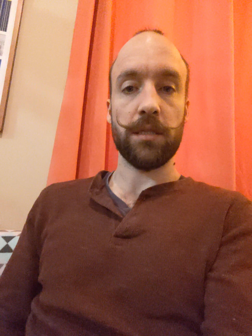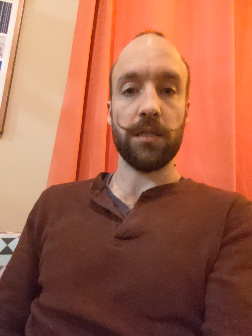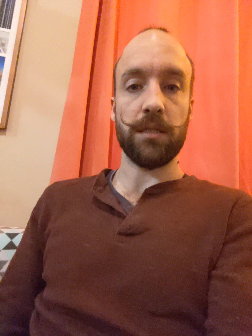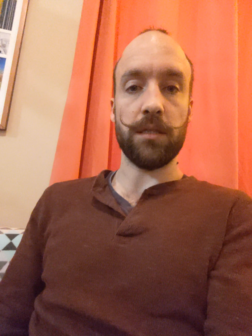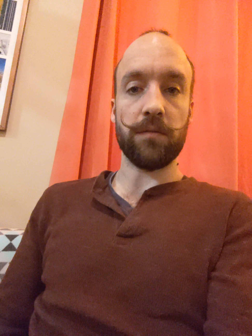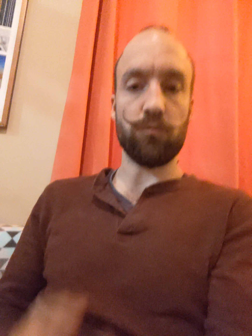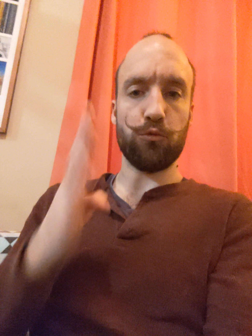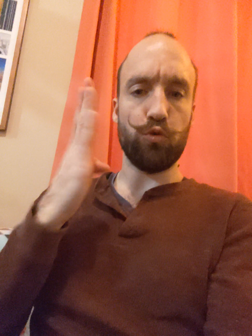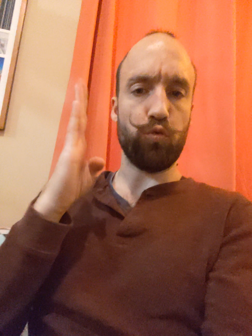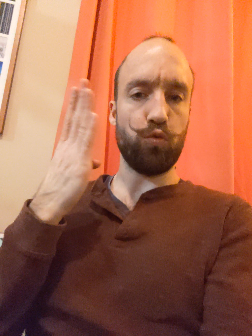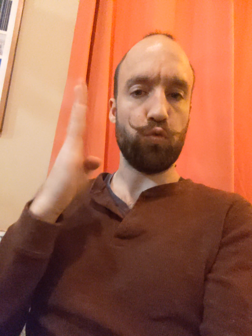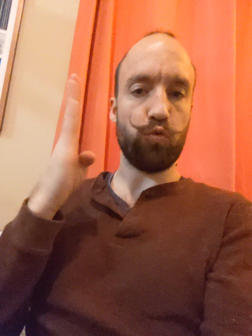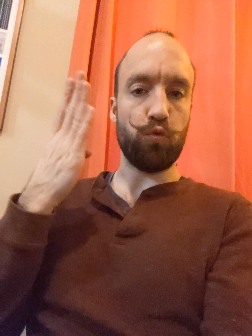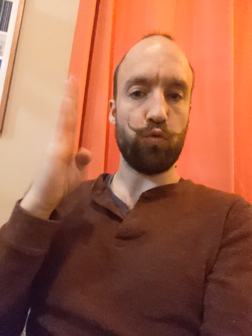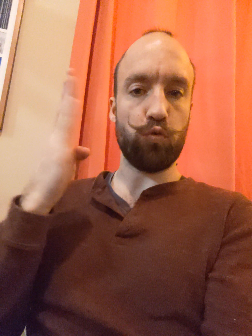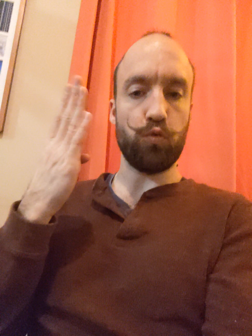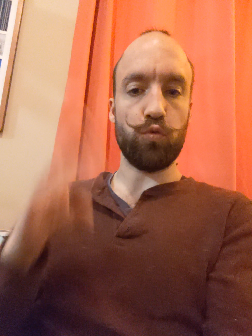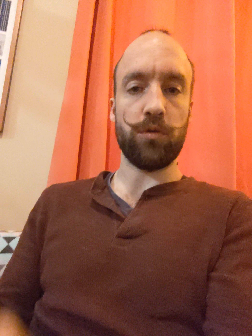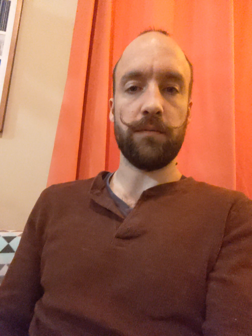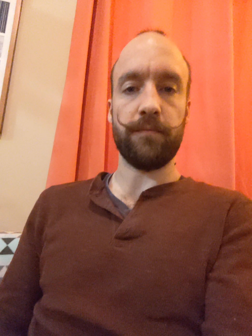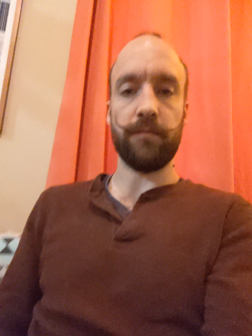blue